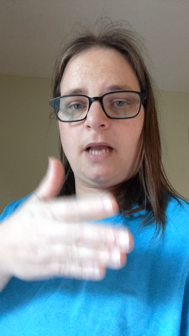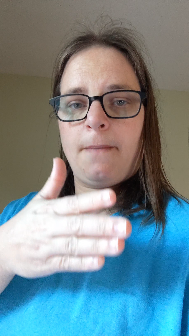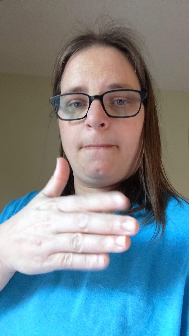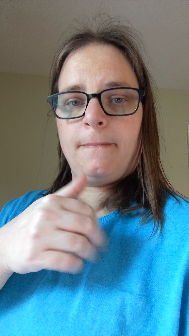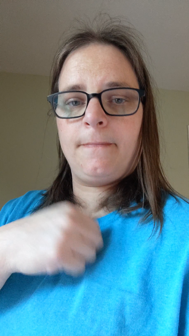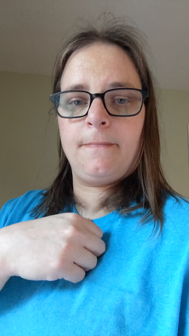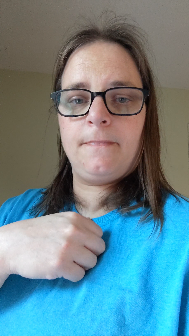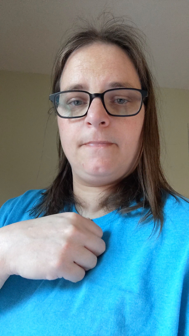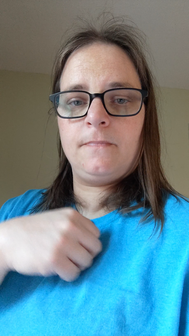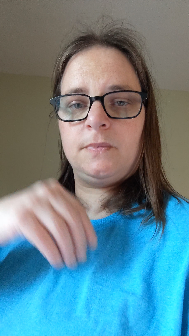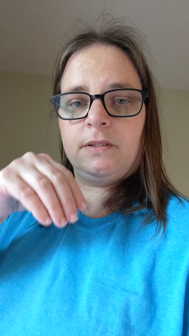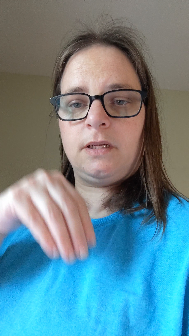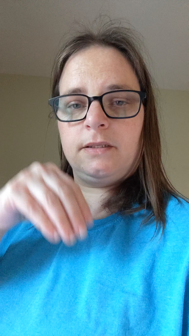inside